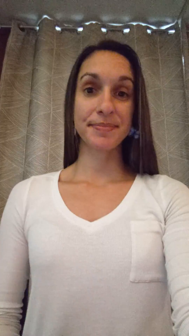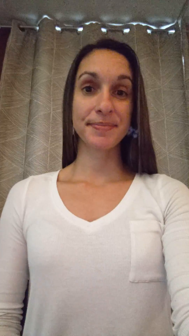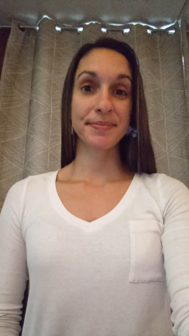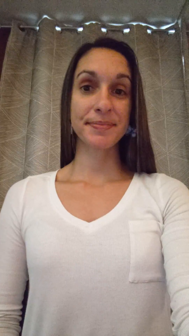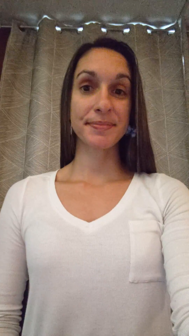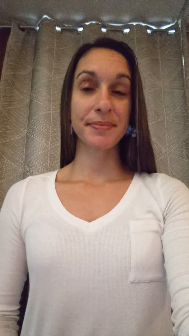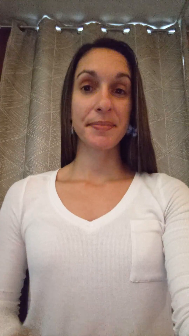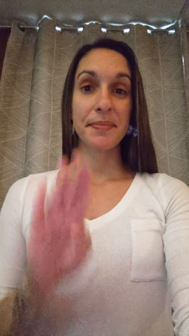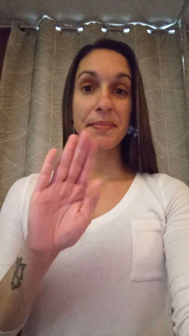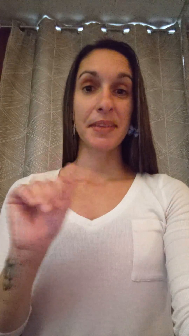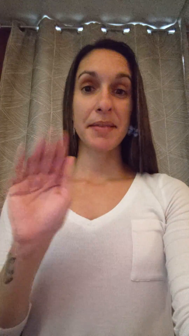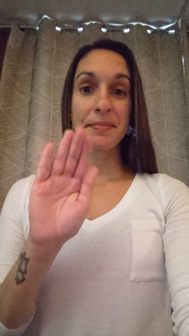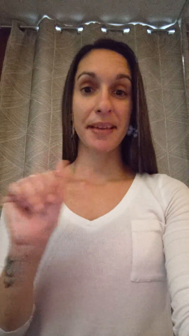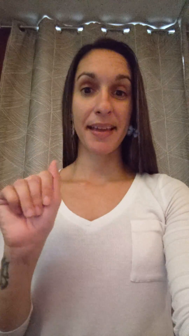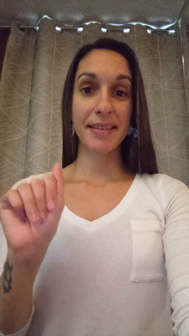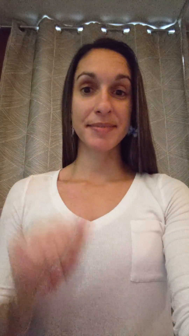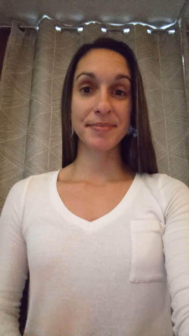baa baa